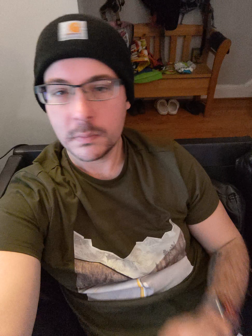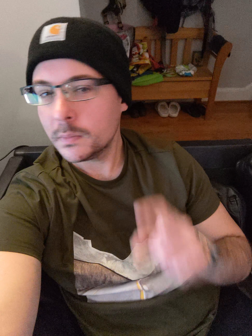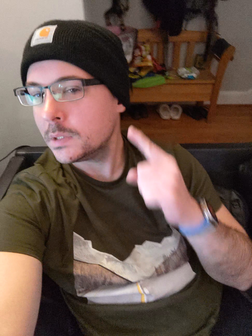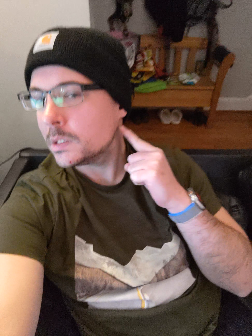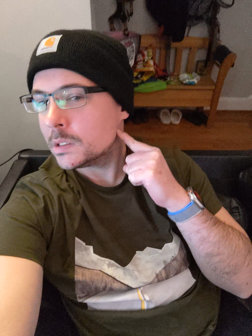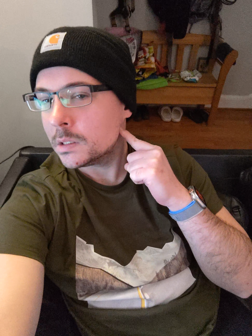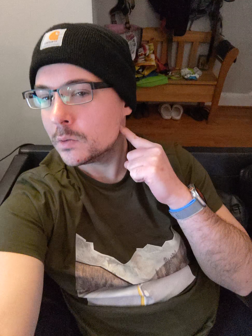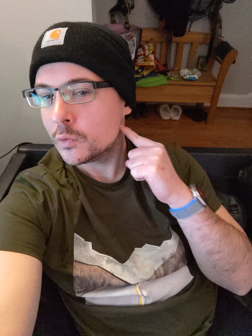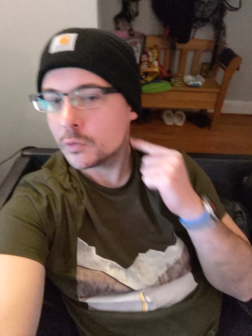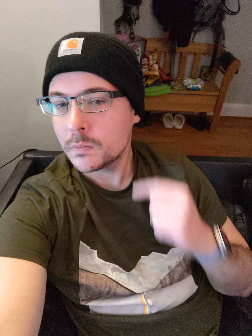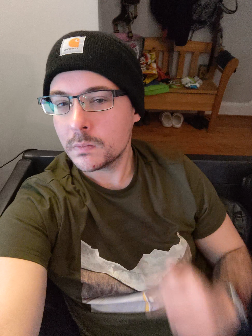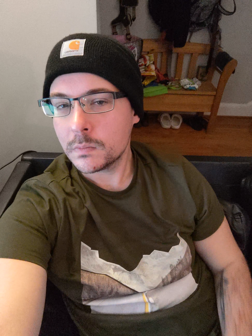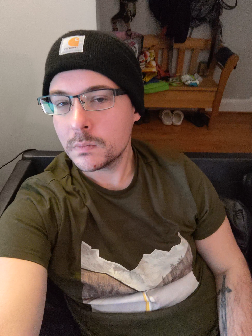ear